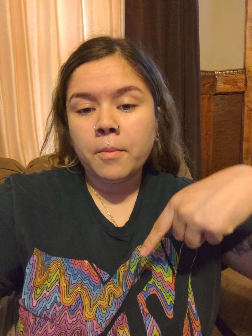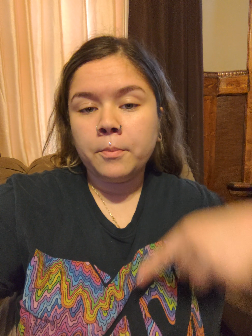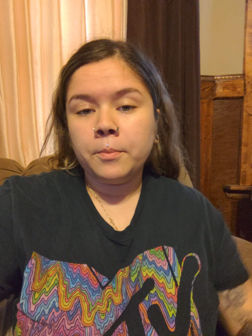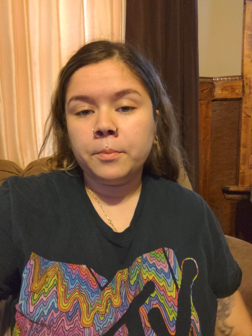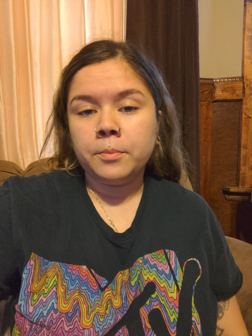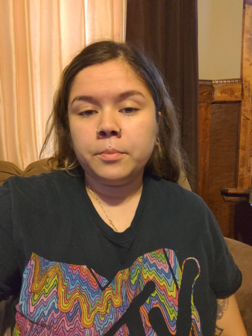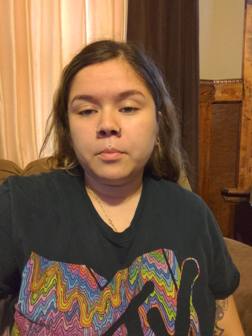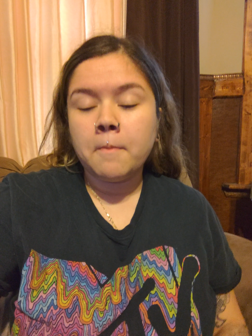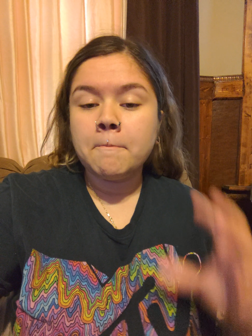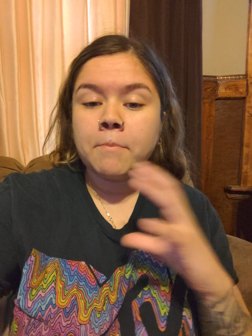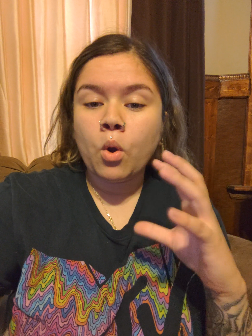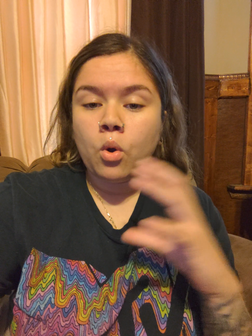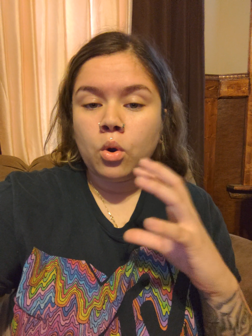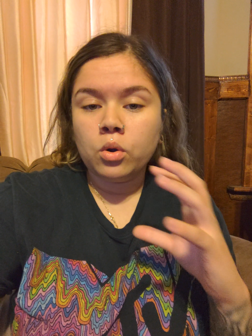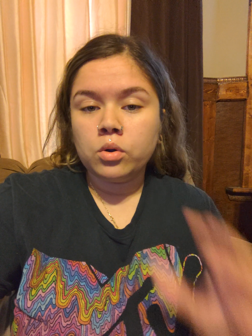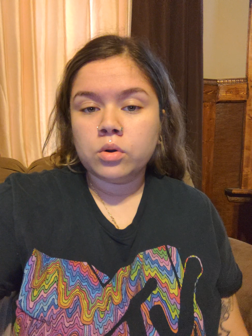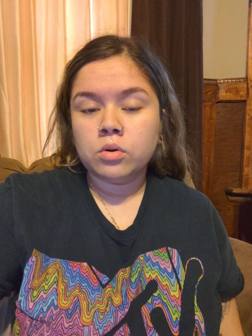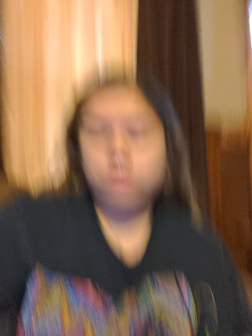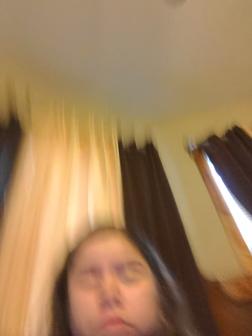ball